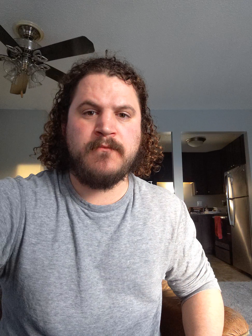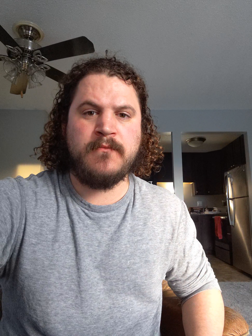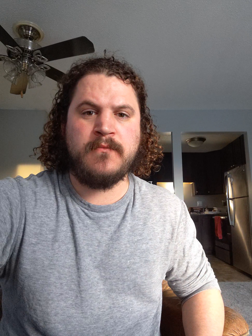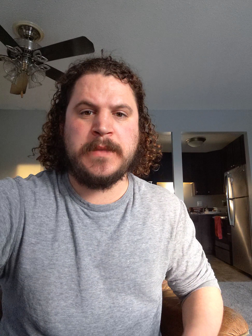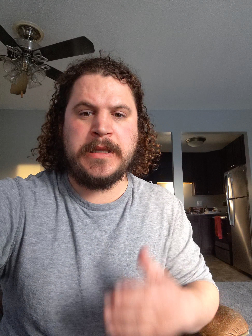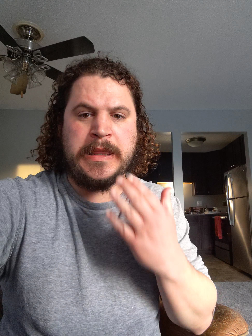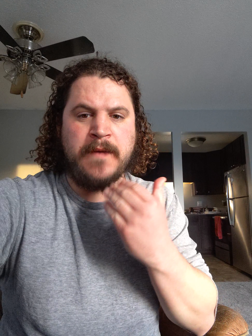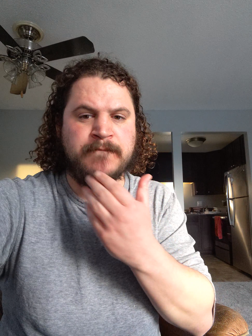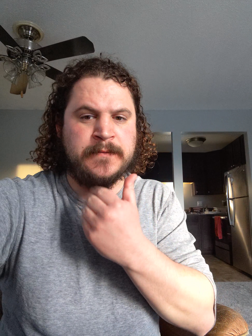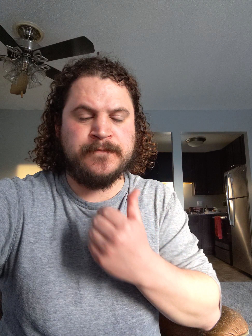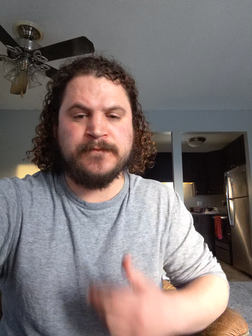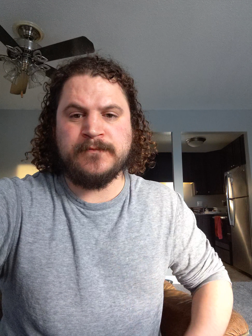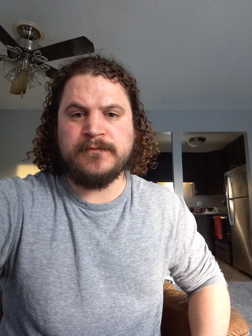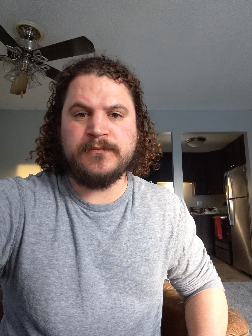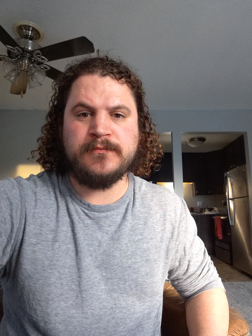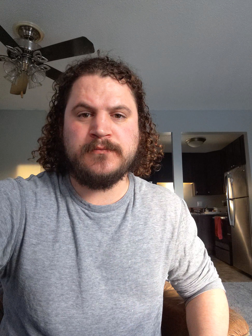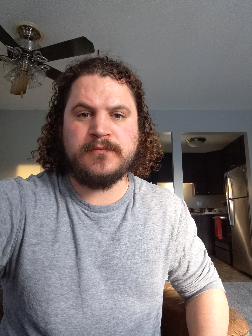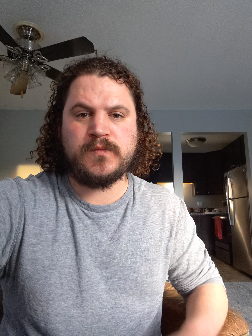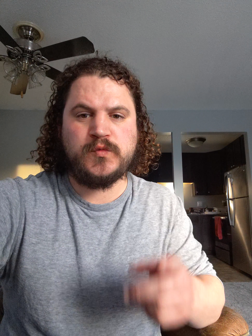napkin